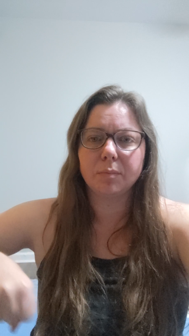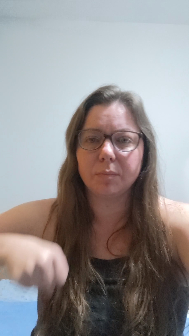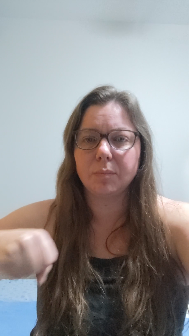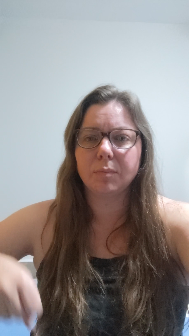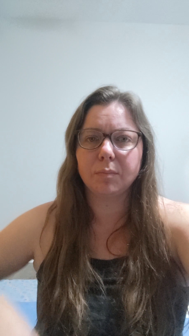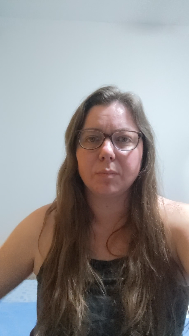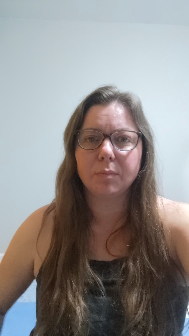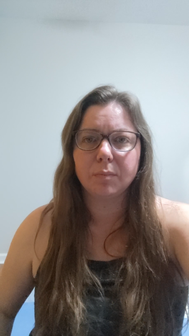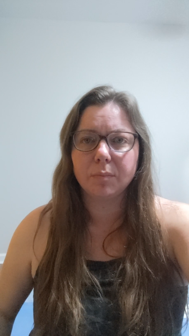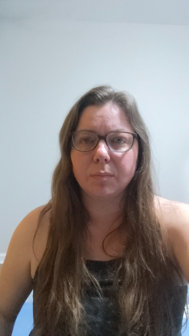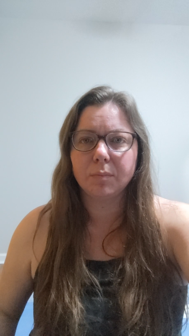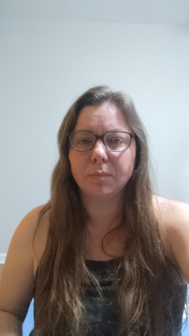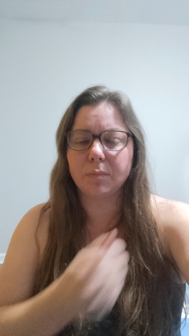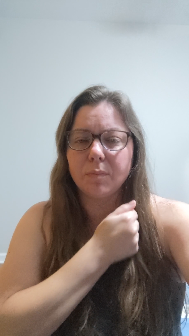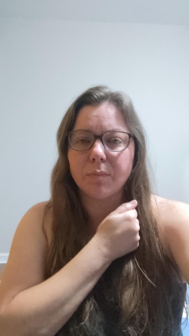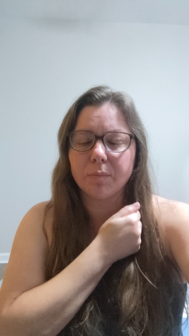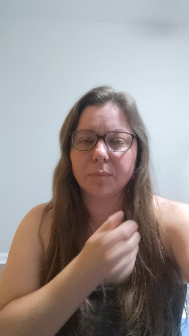hug